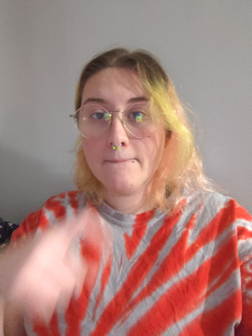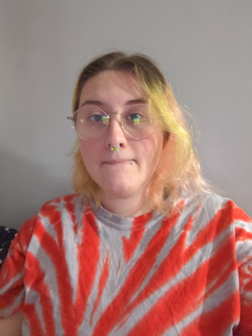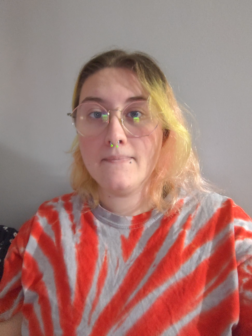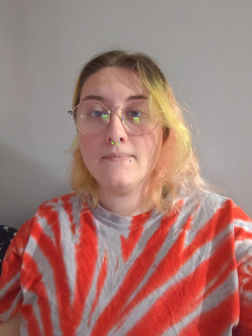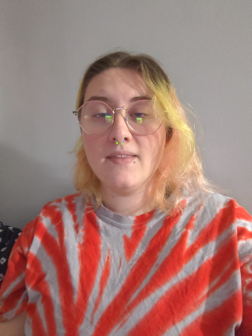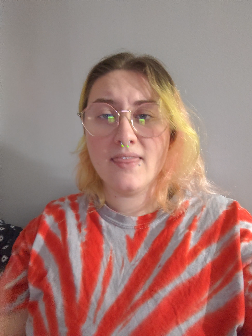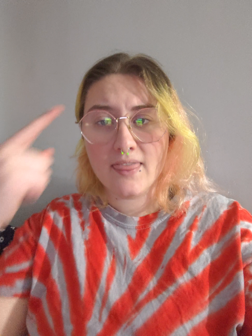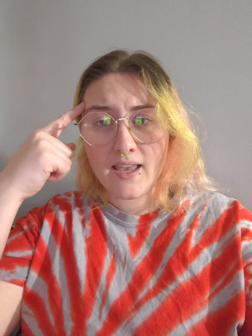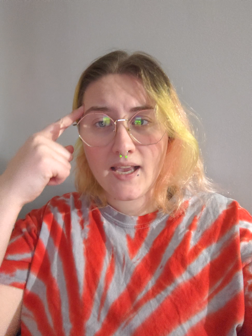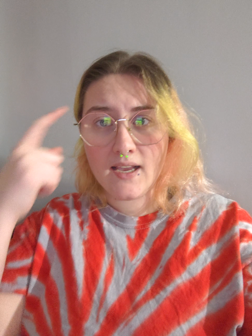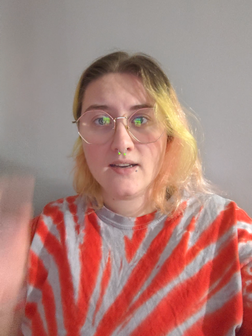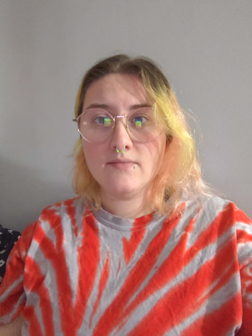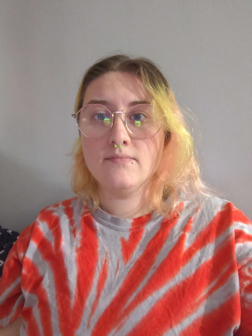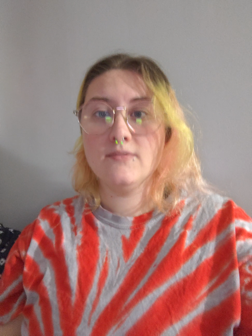think